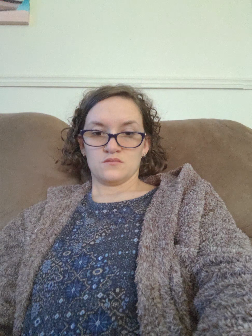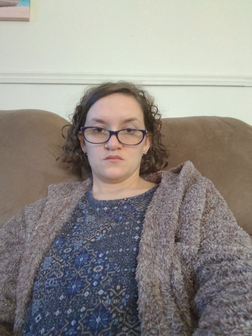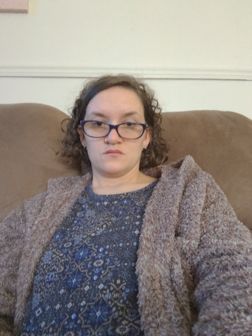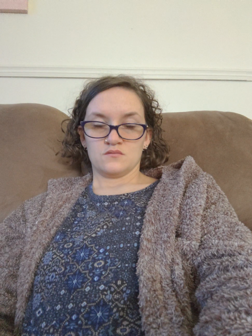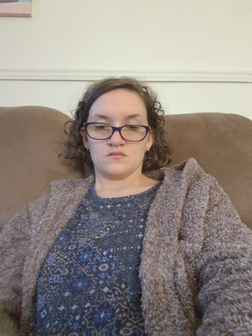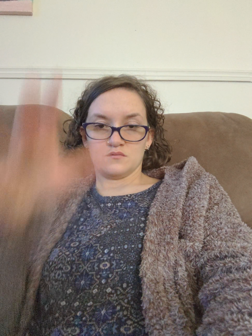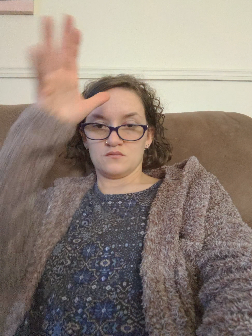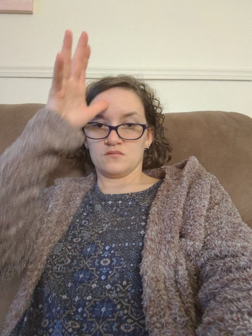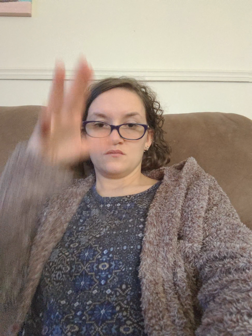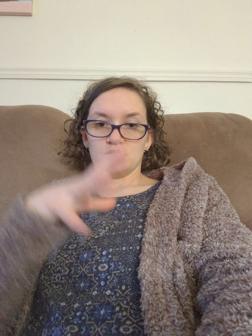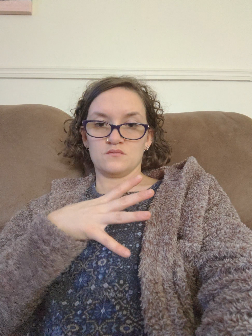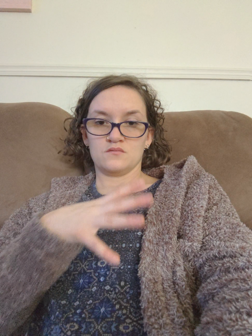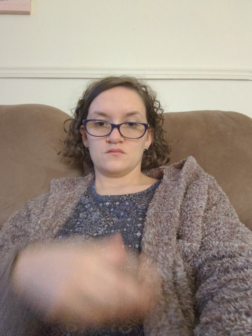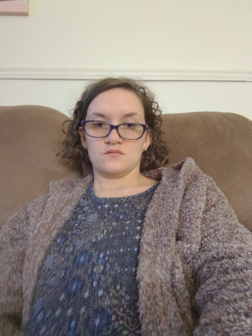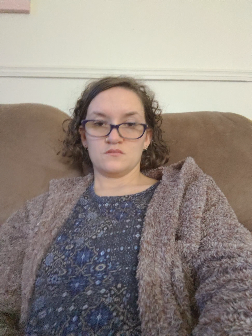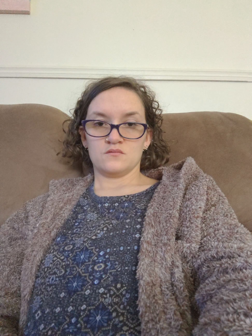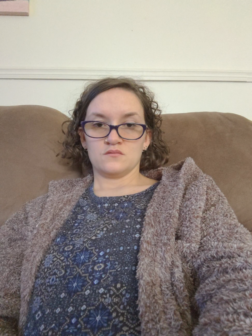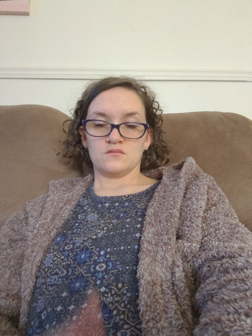man